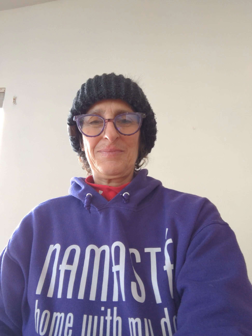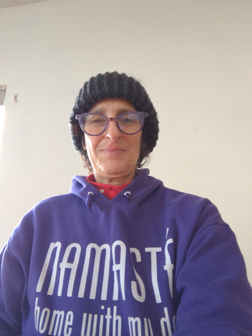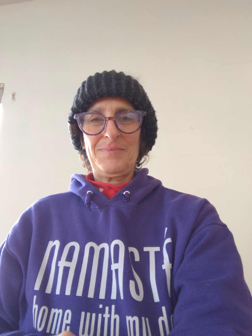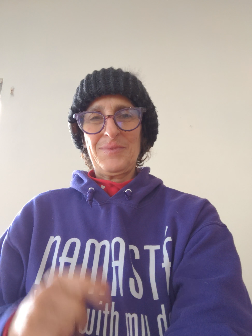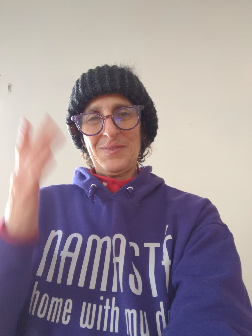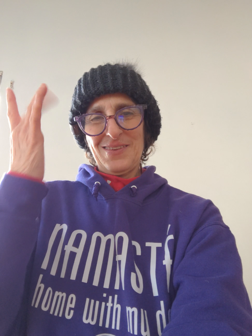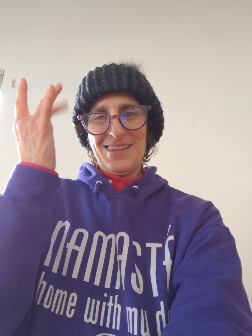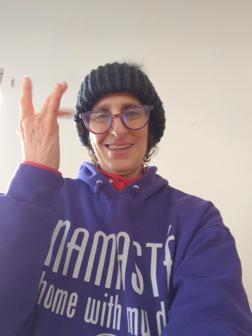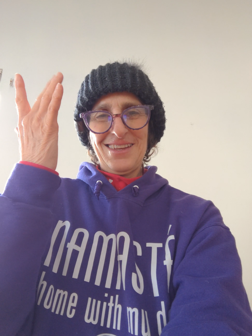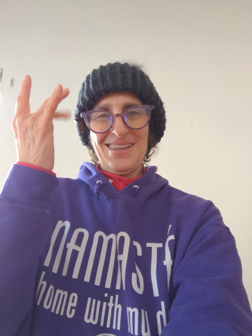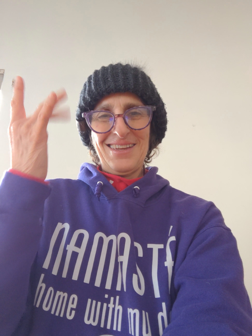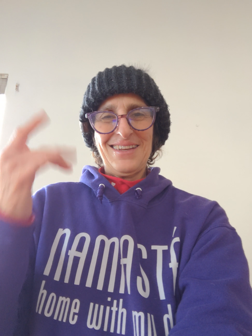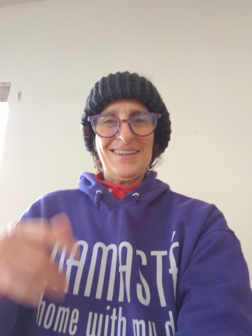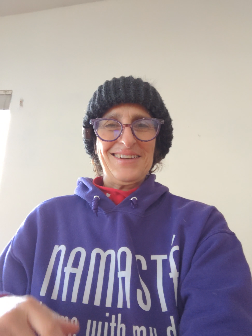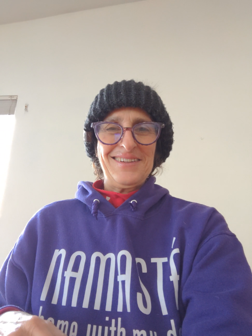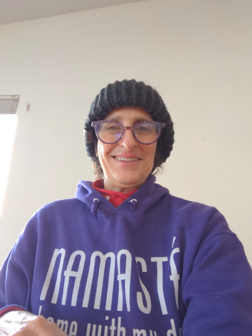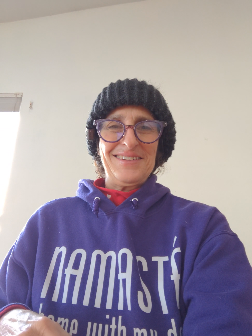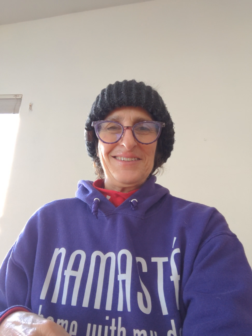why